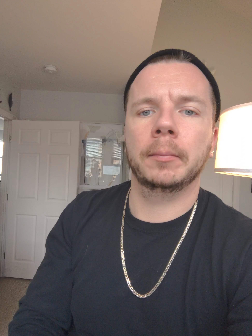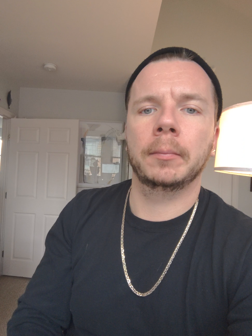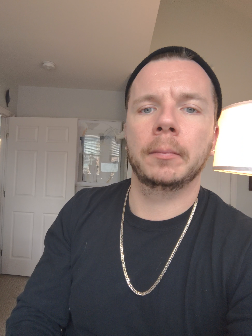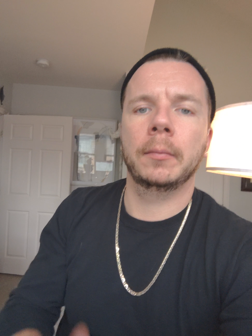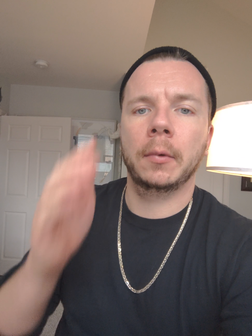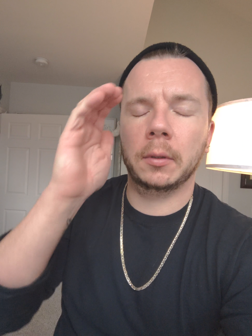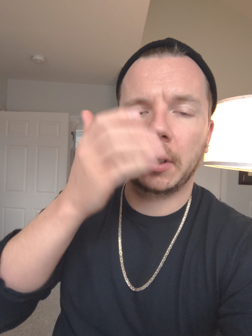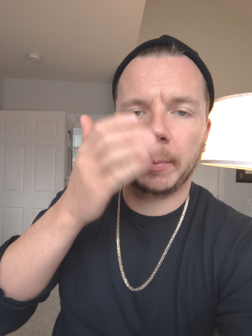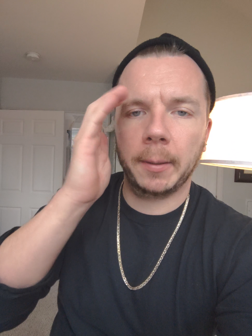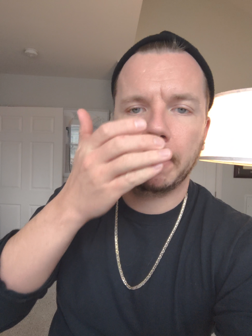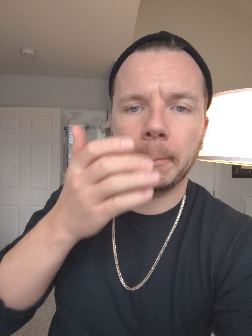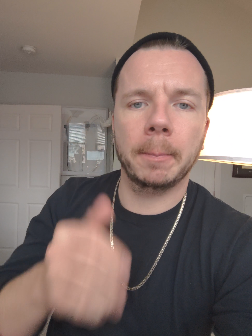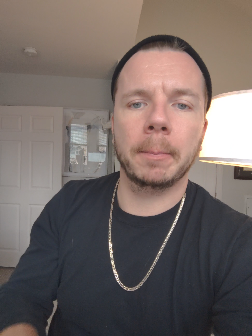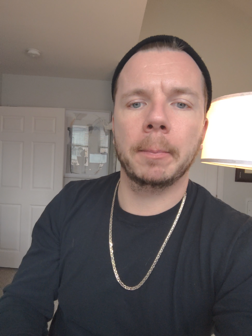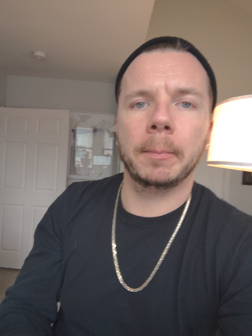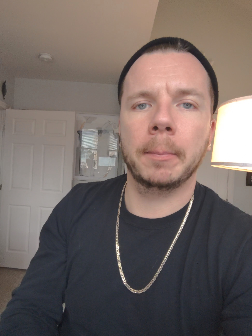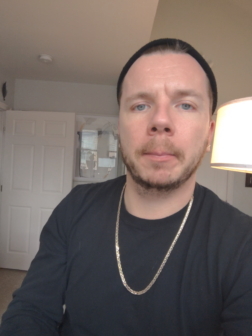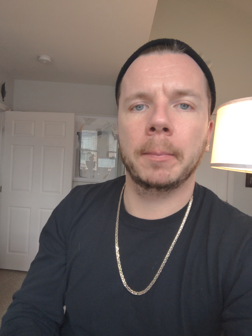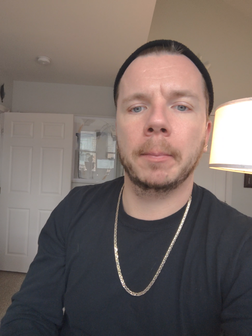sleepy